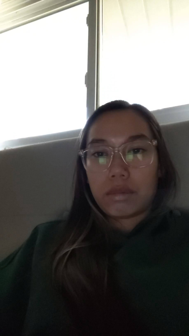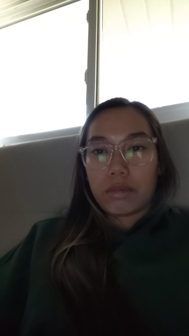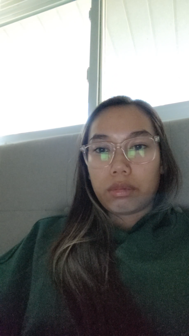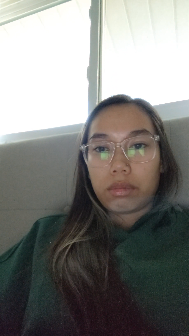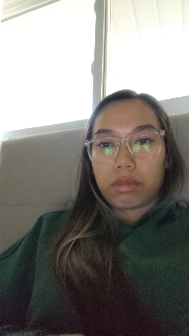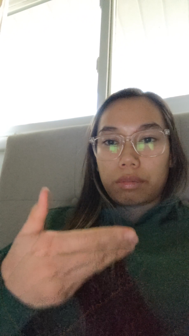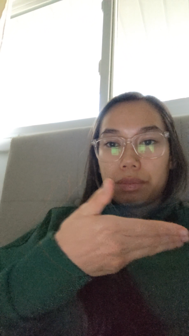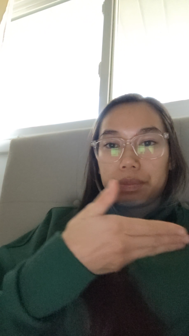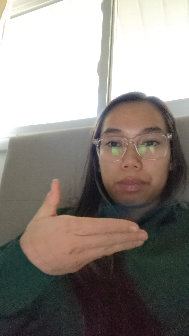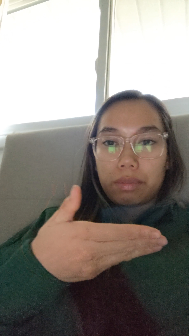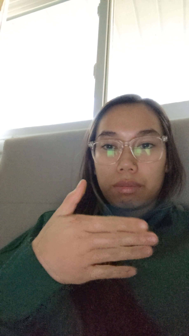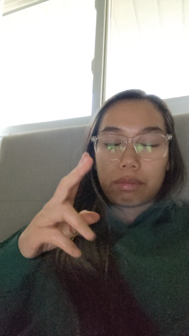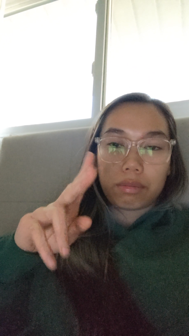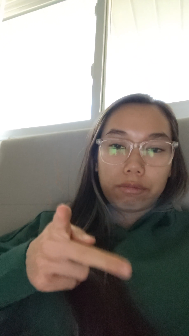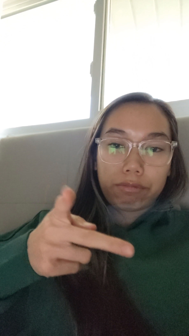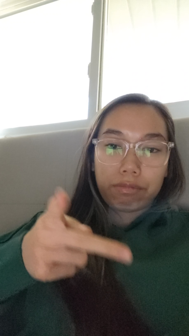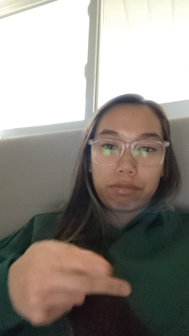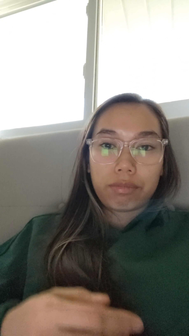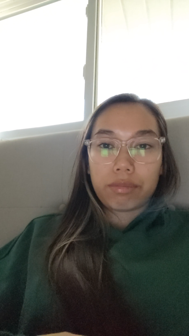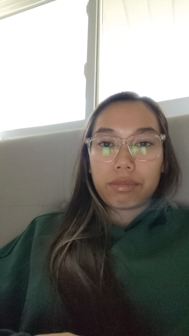babysitter